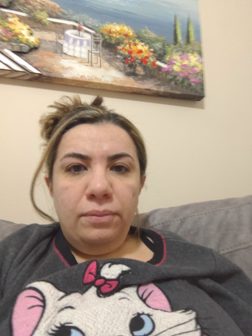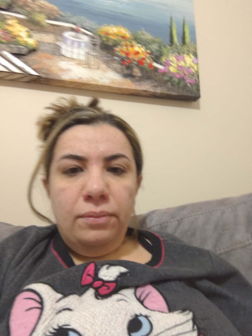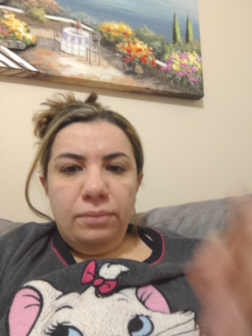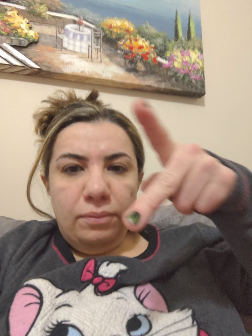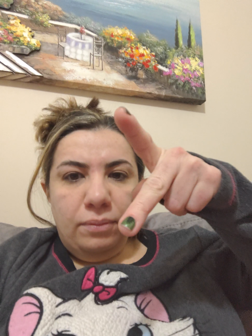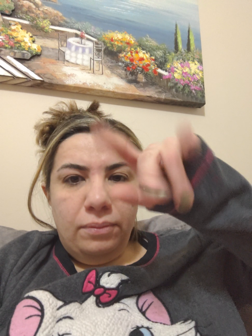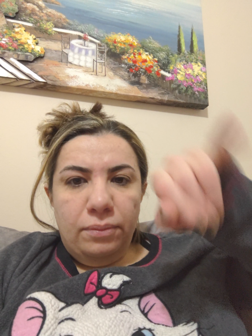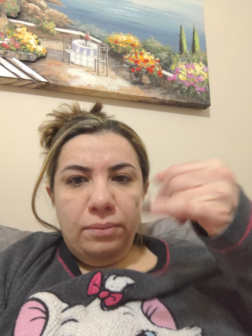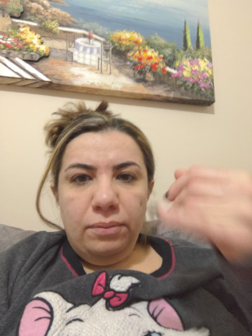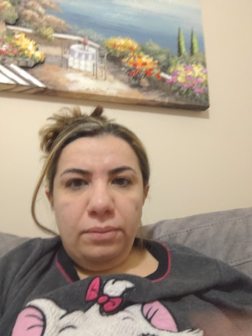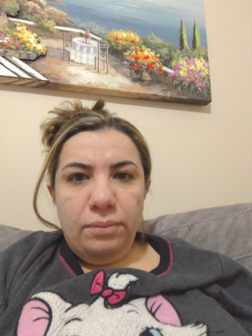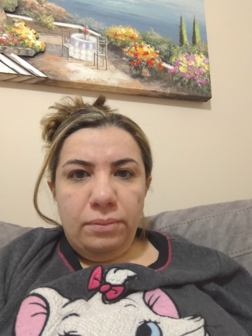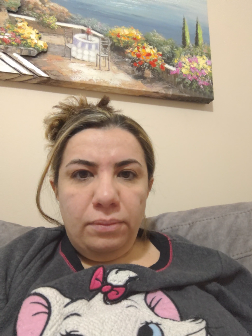pajamas